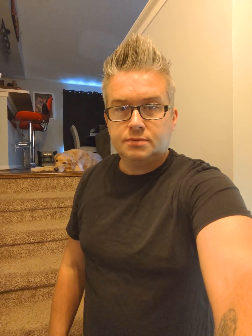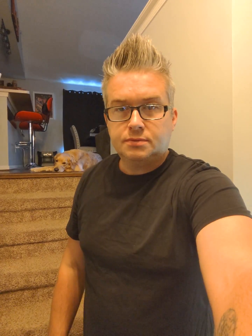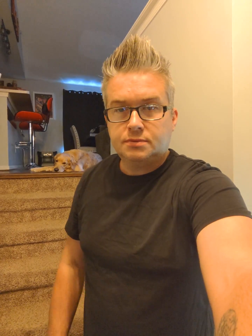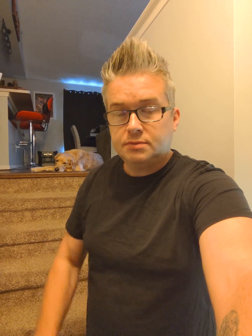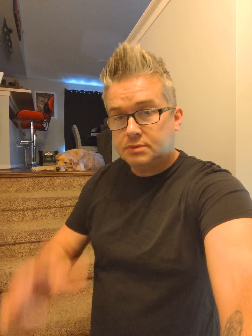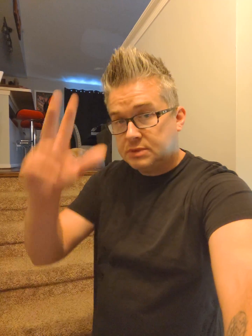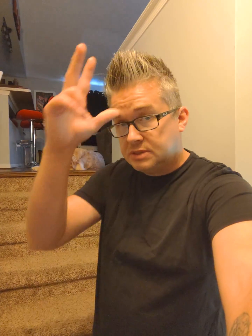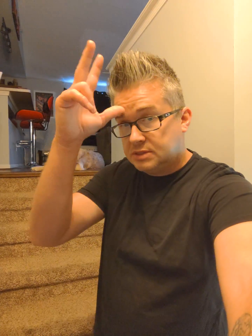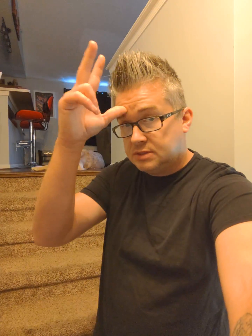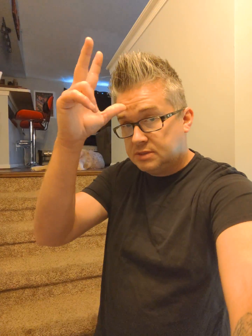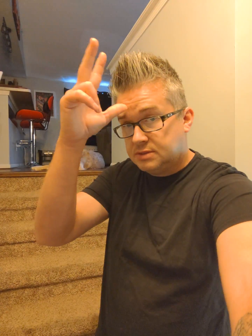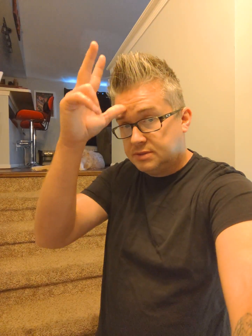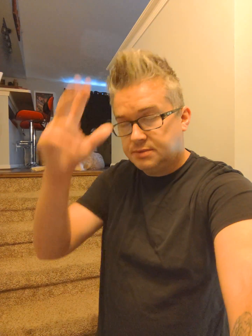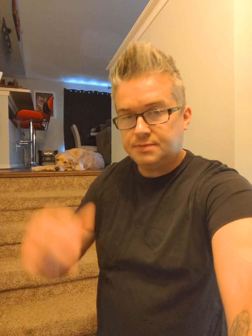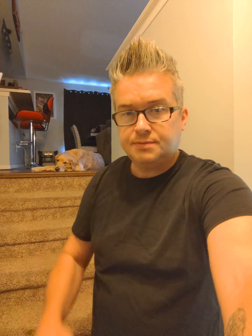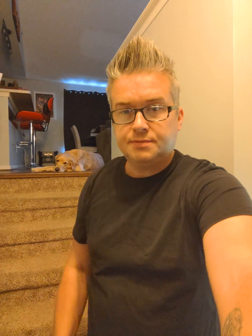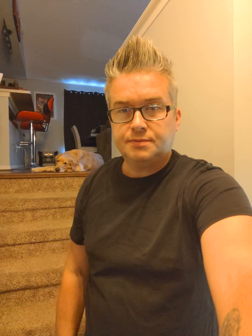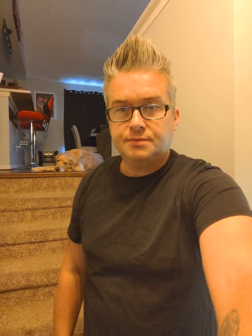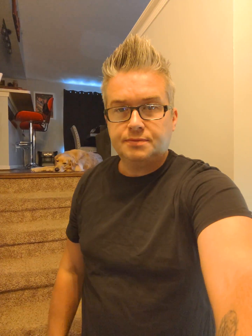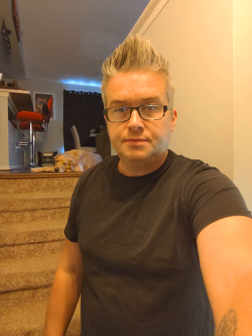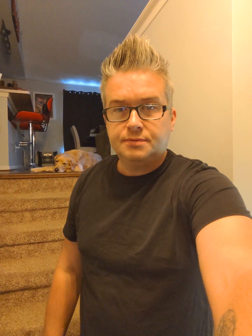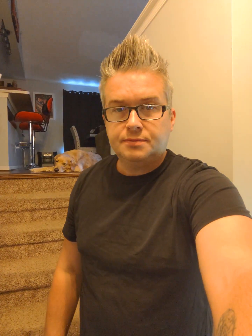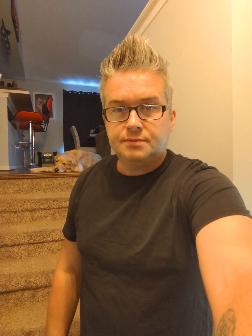rooster